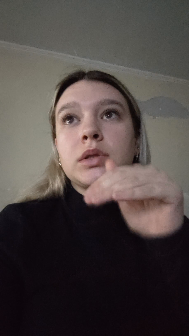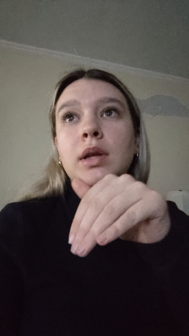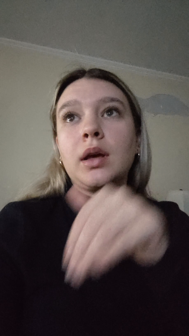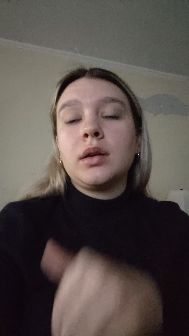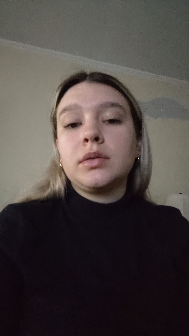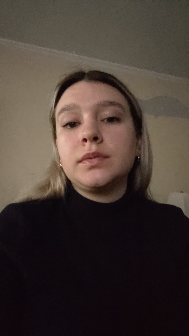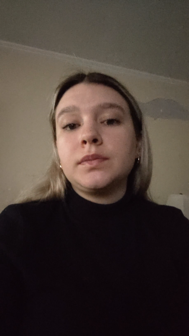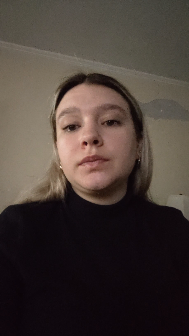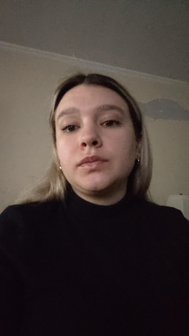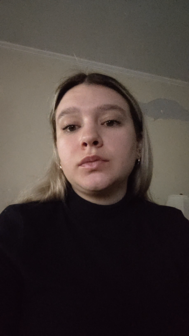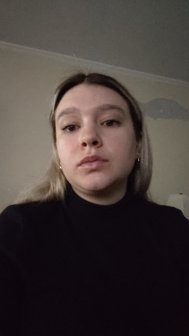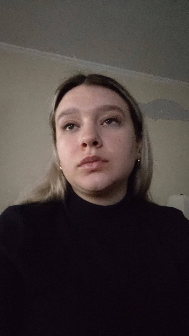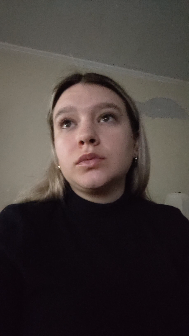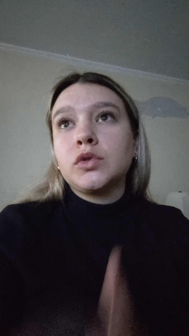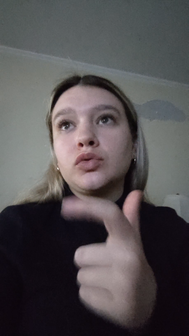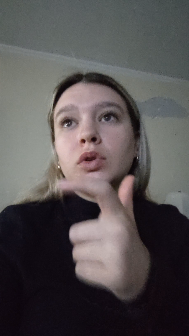run